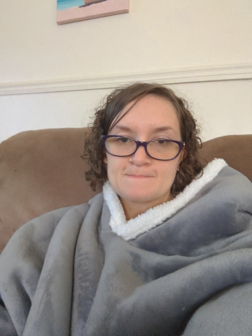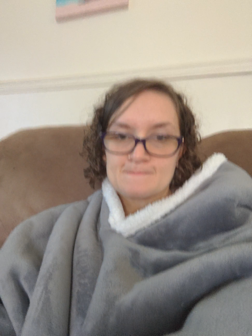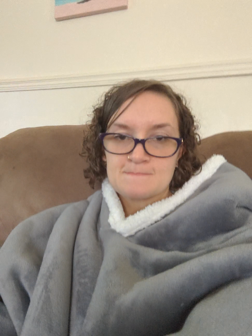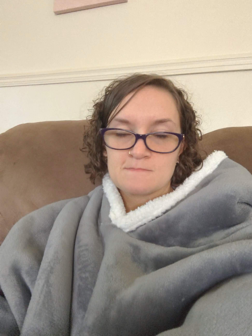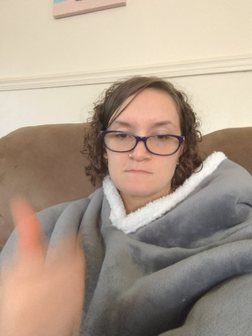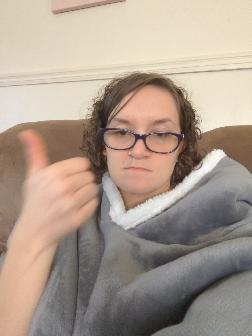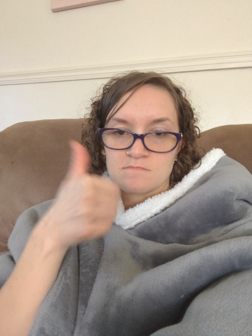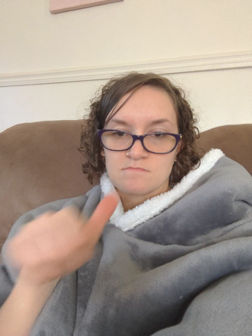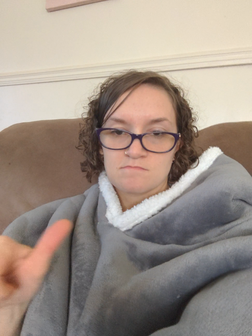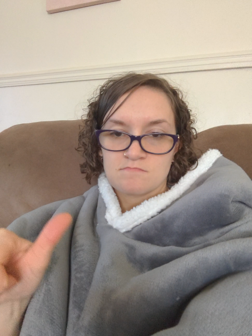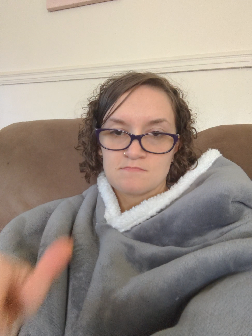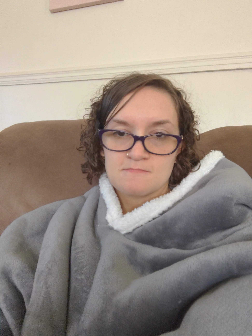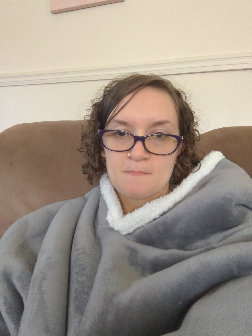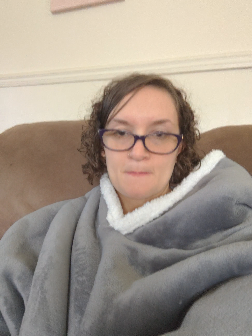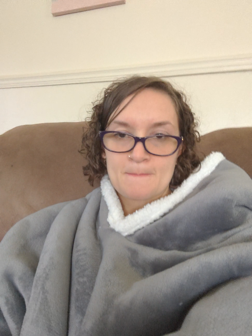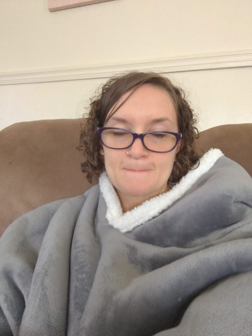any